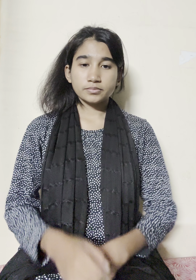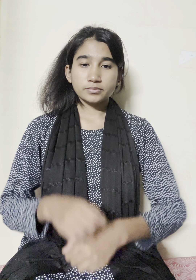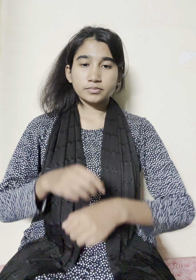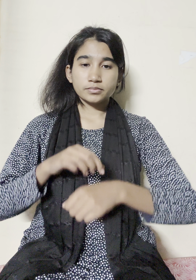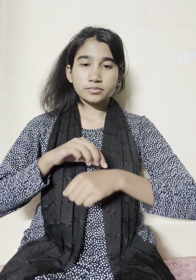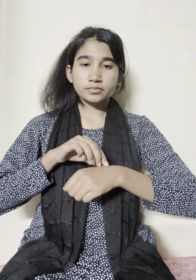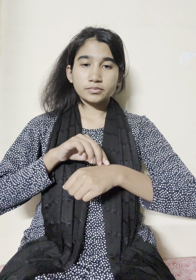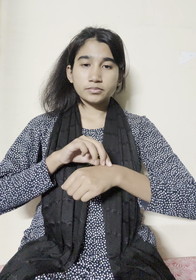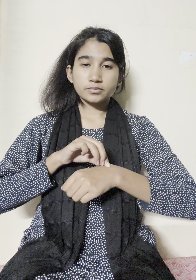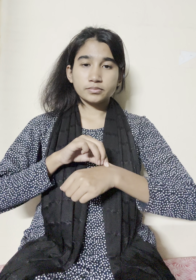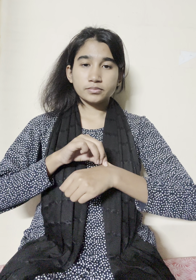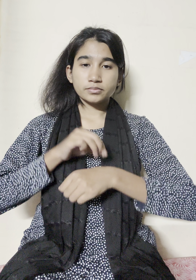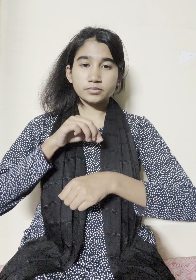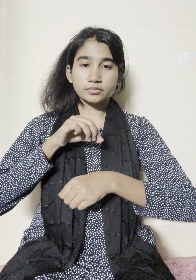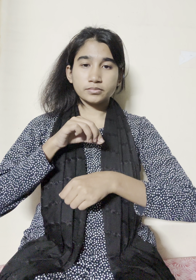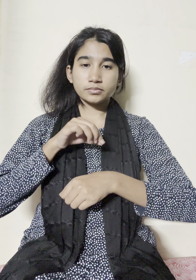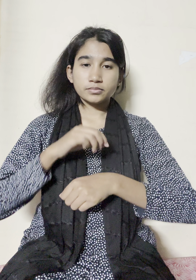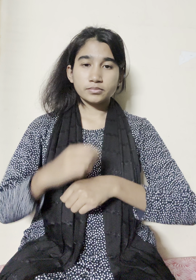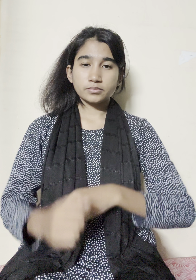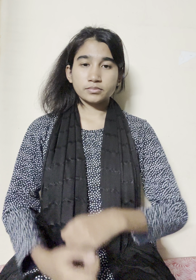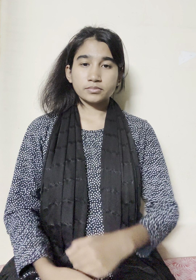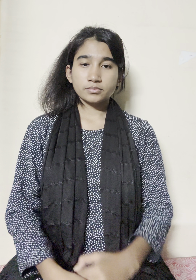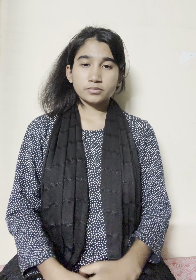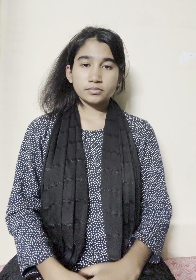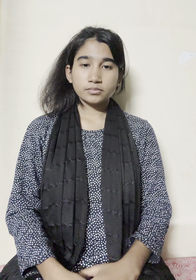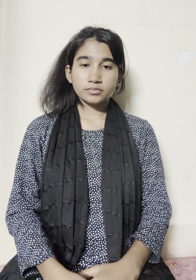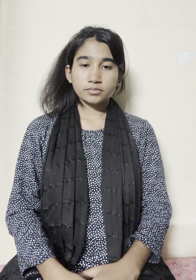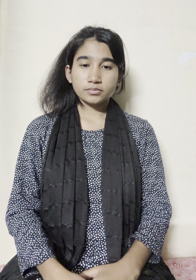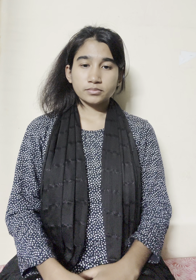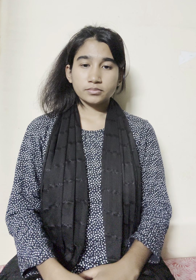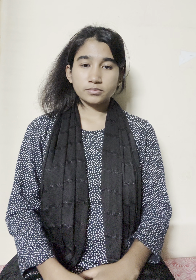চামড়া